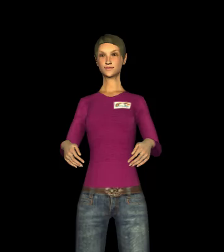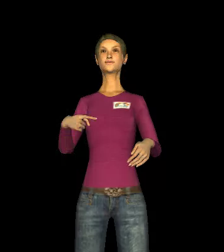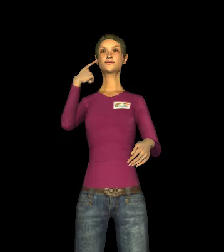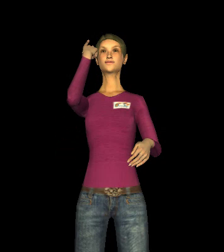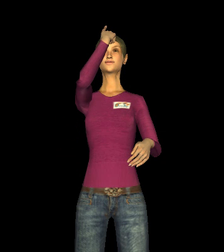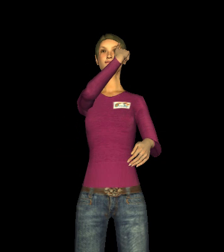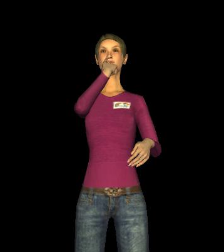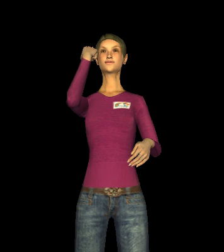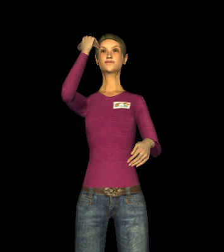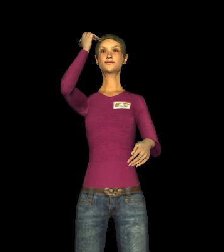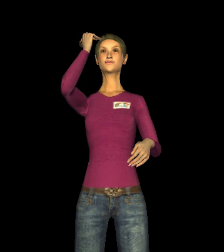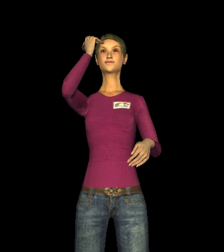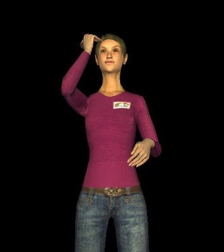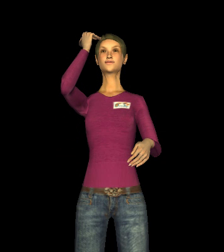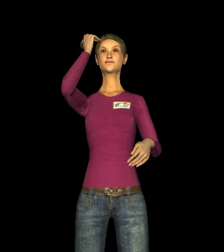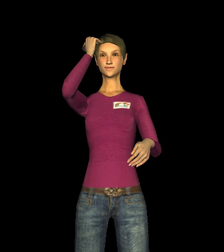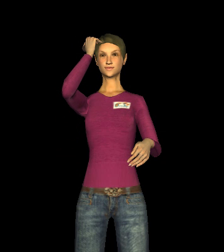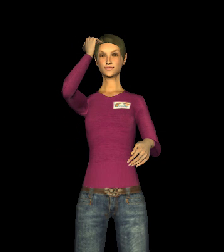رأس